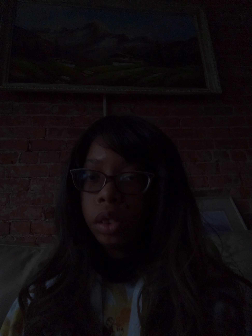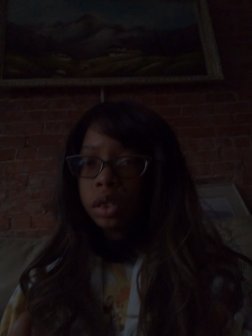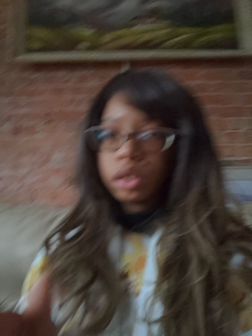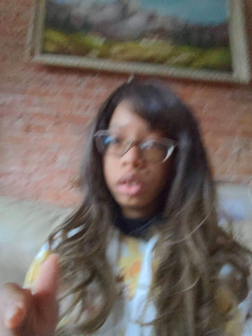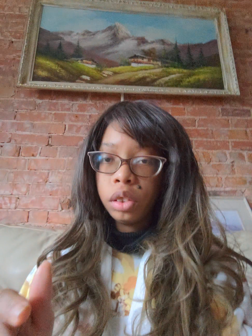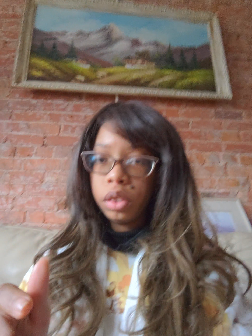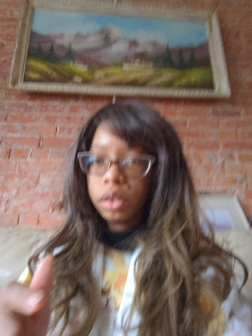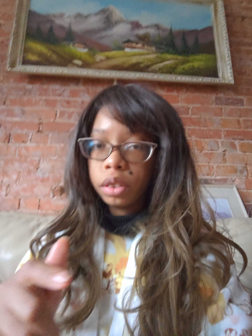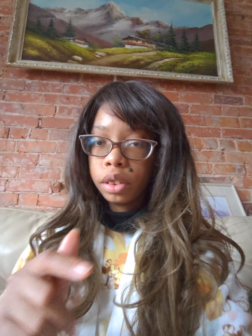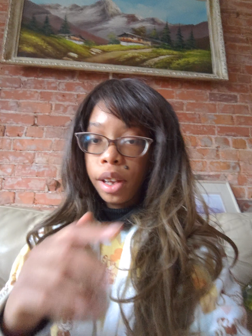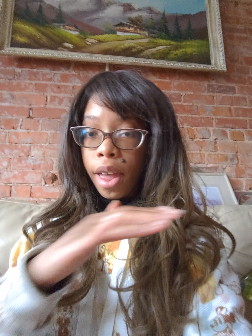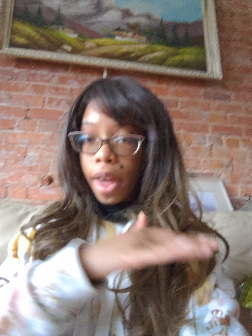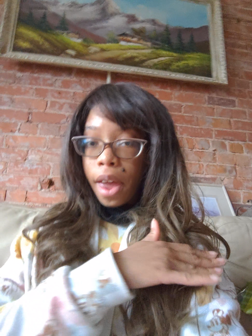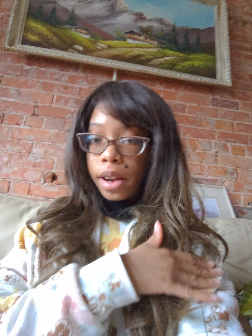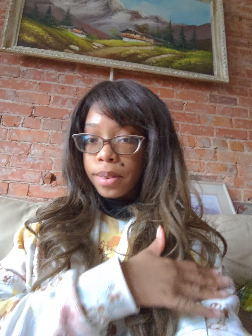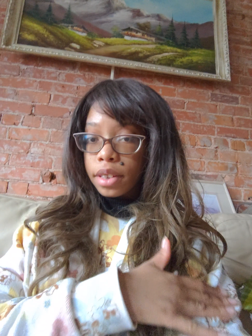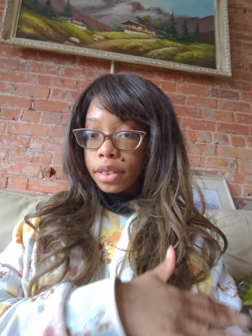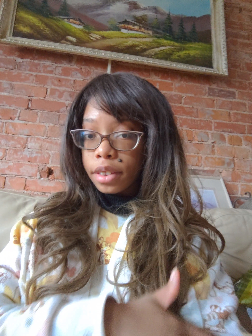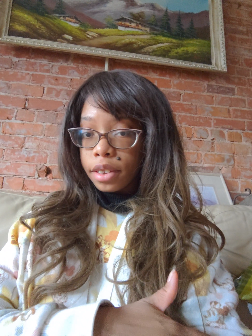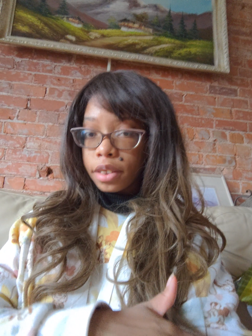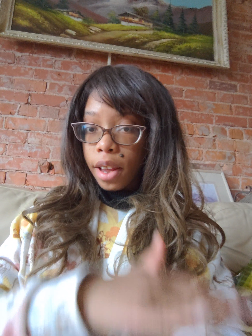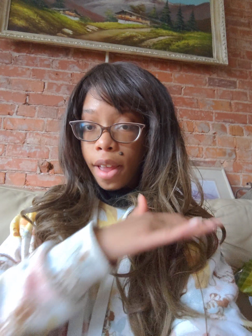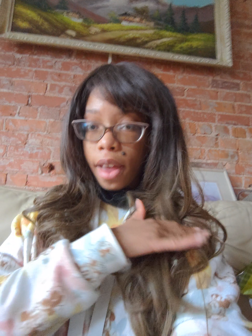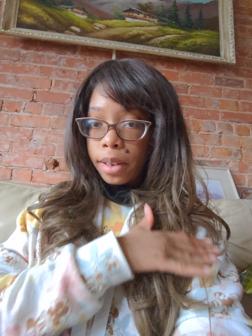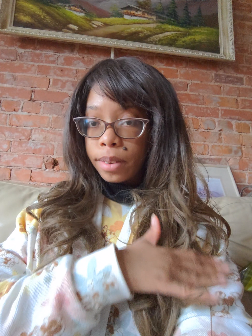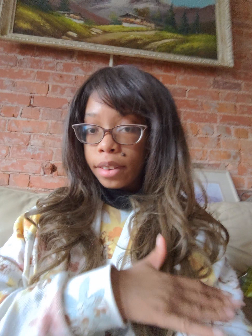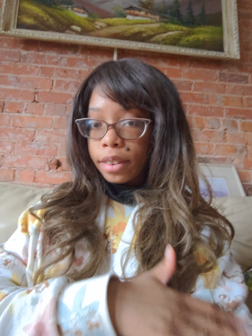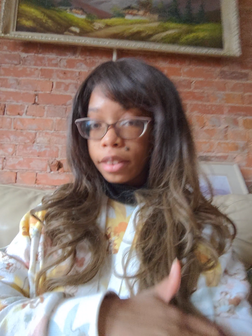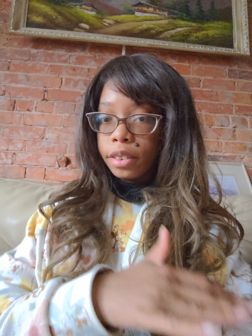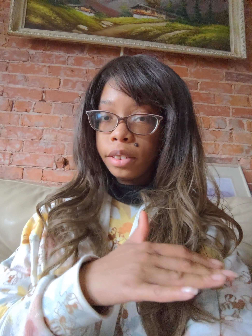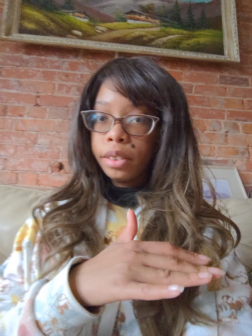arm